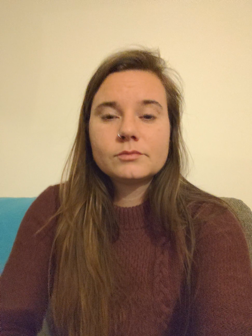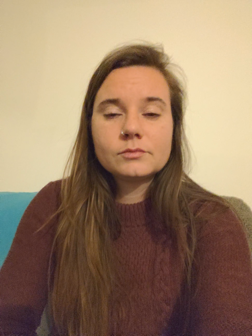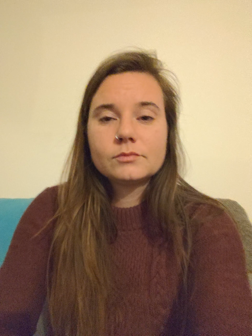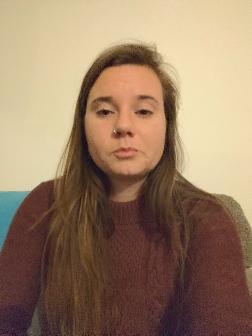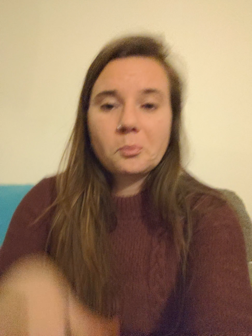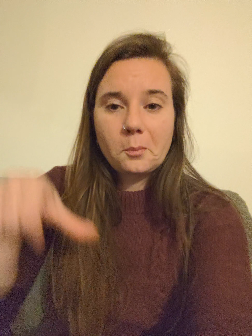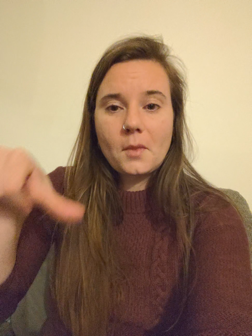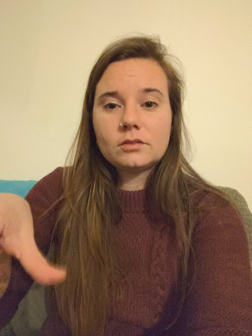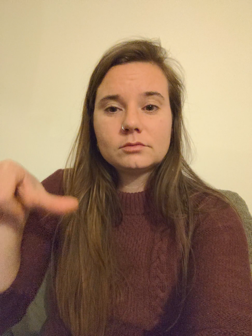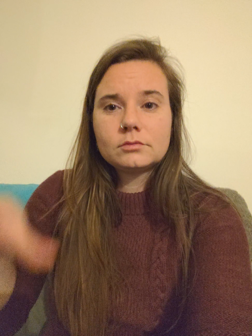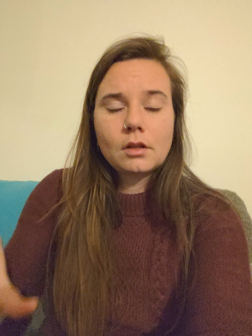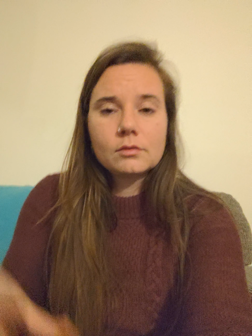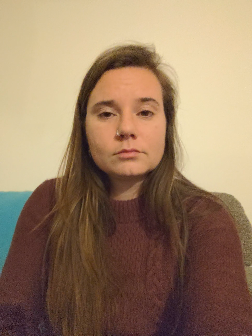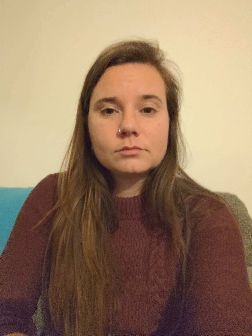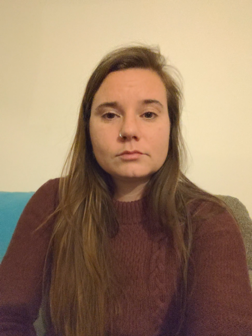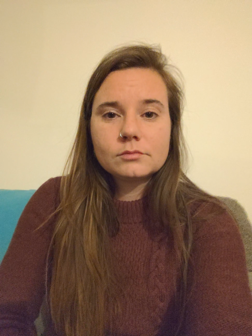puzzle